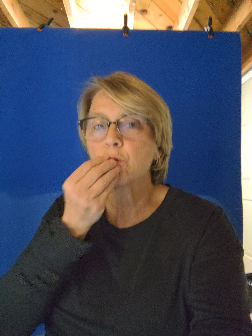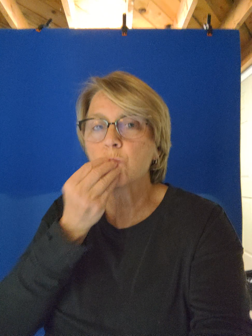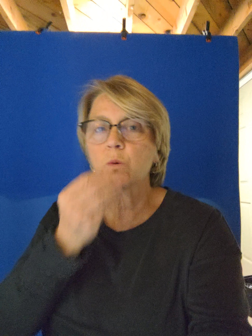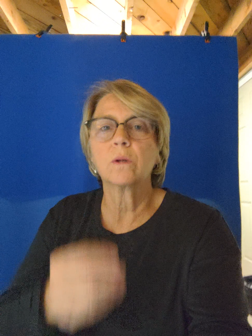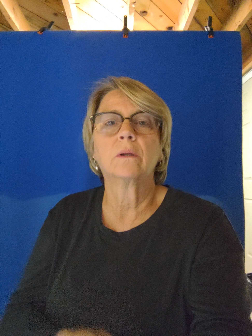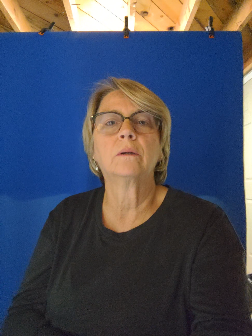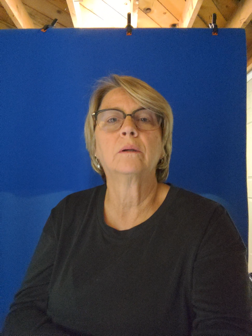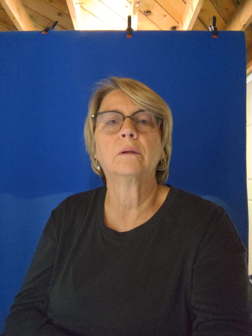food